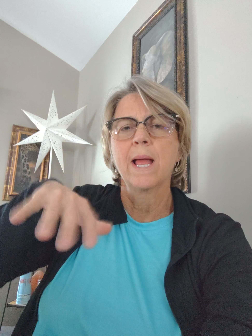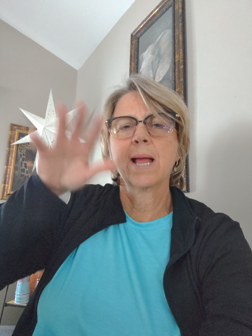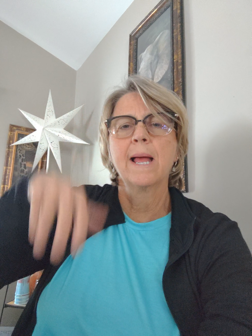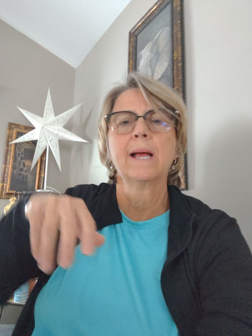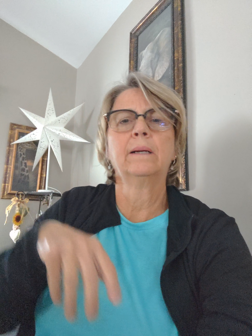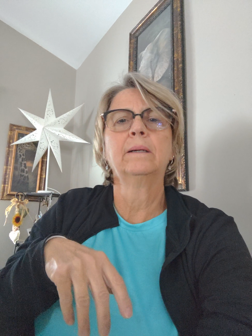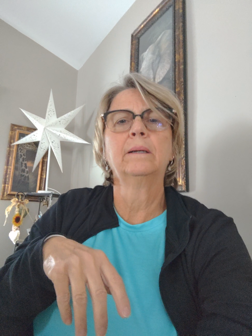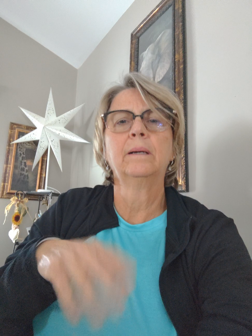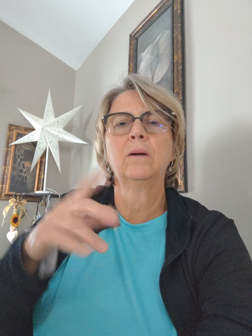rain